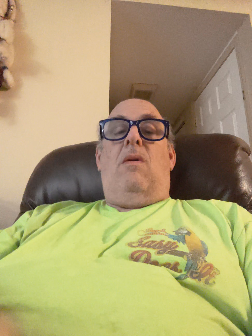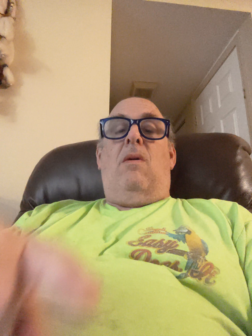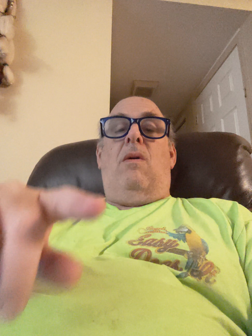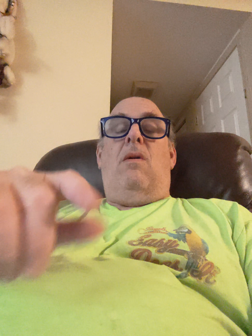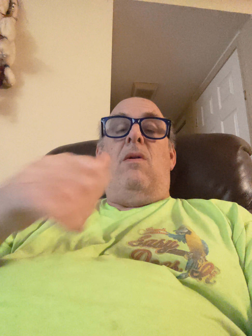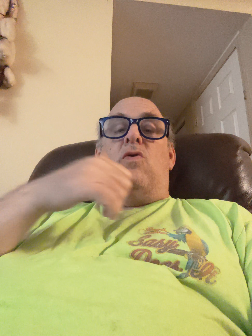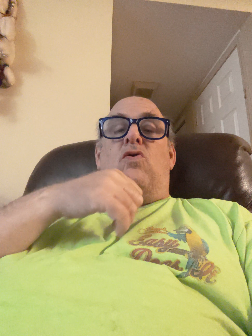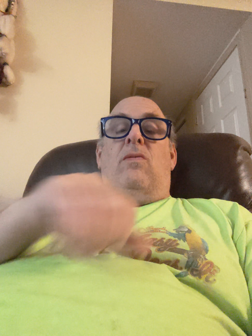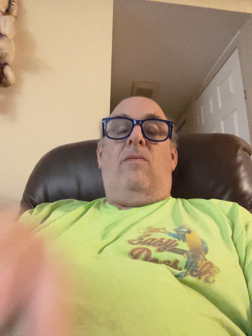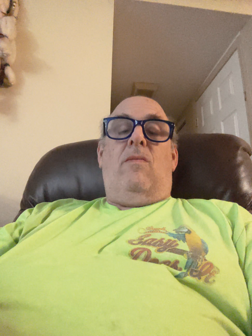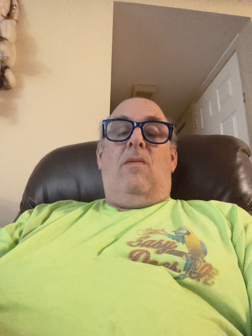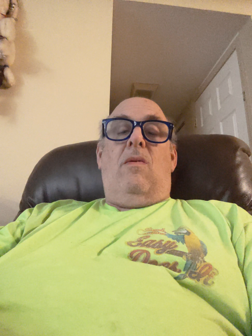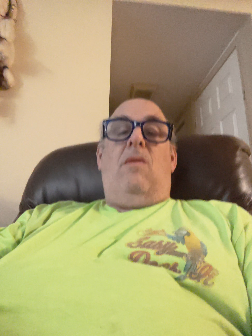girl